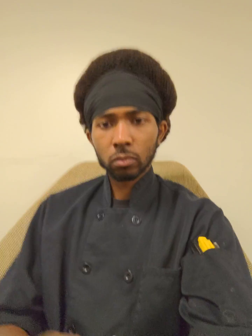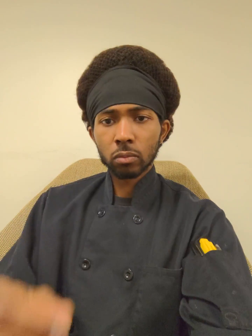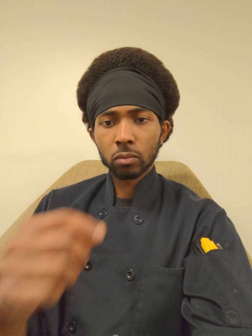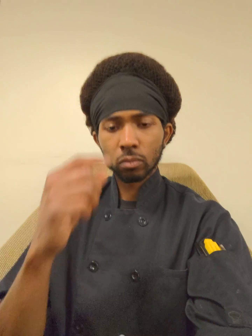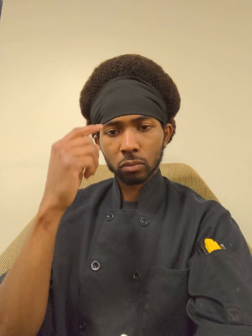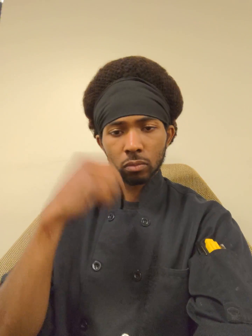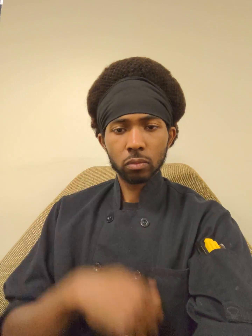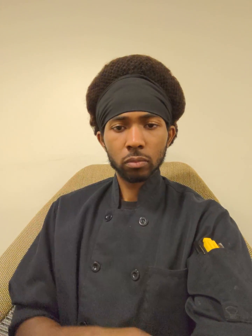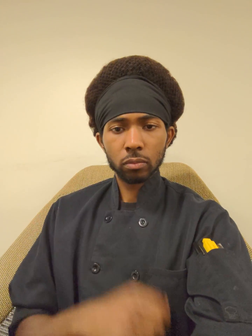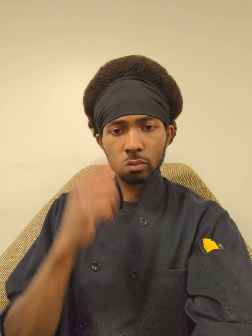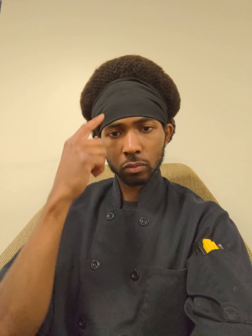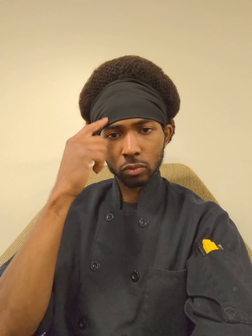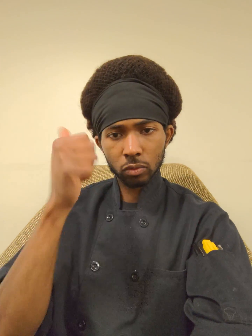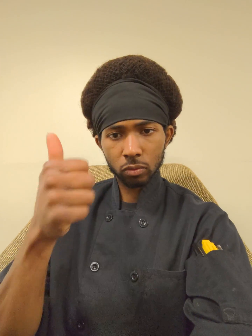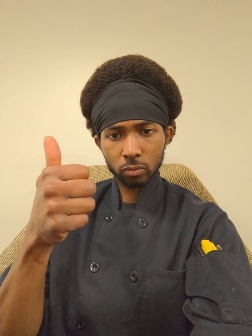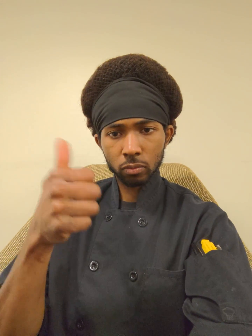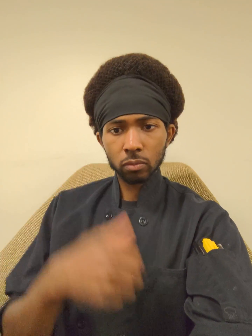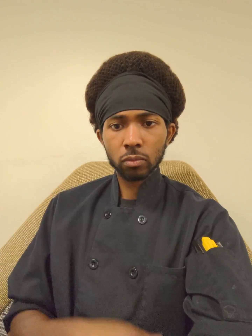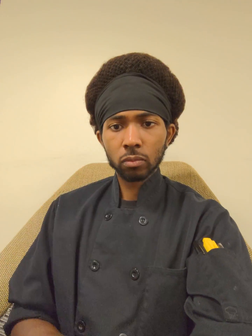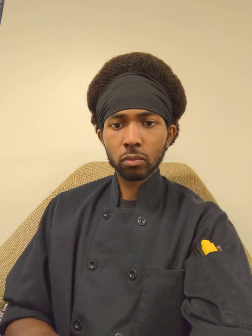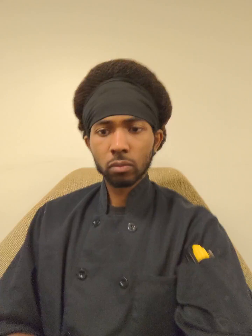dime